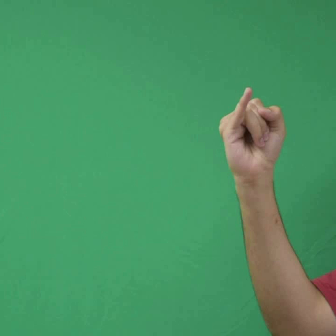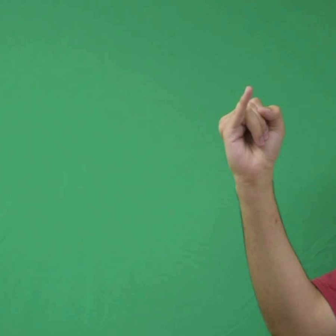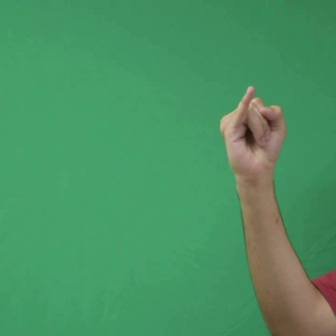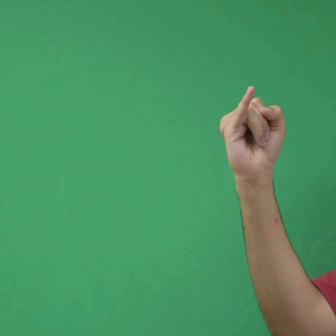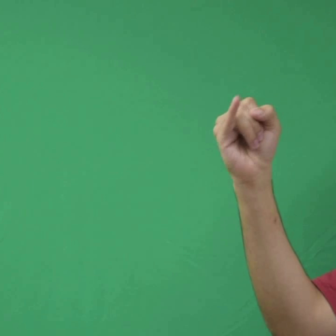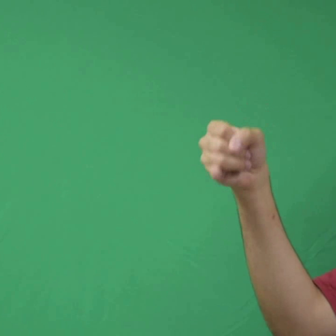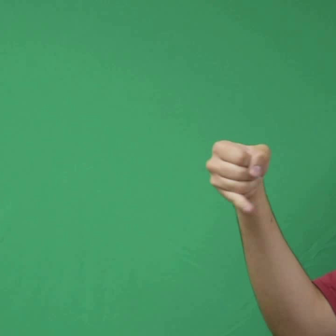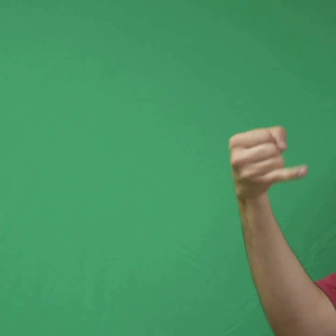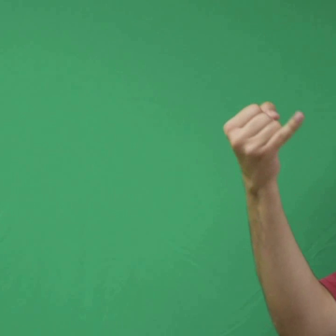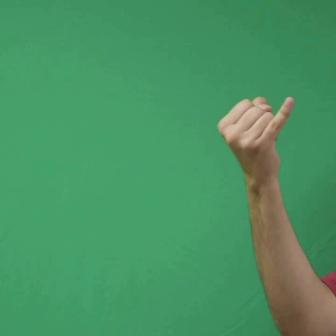J